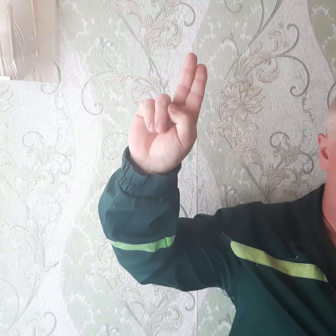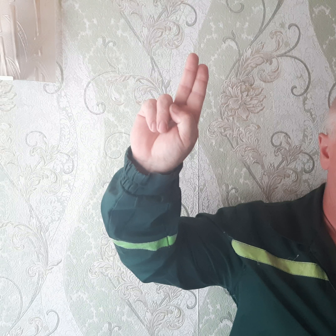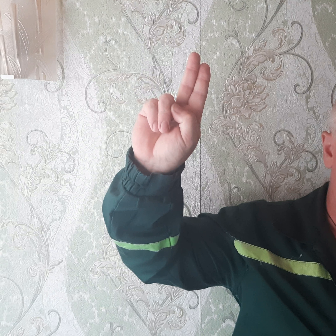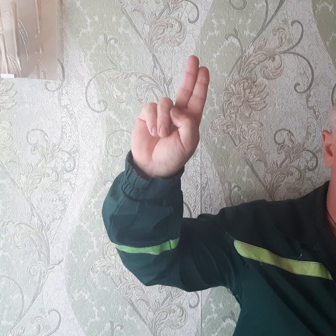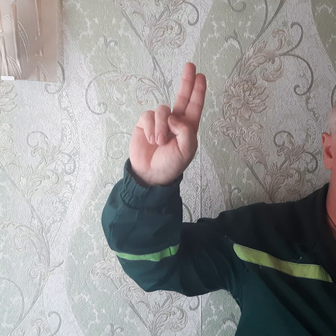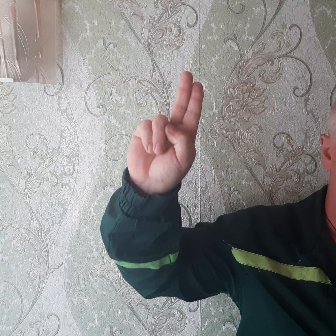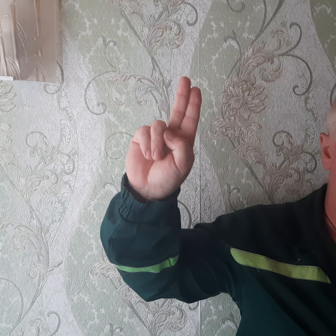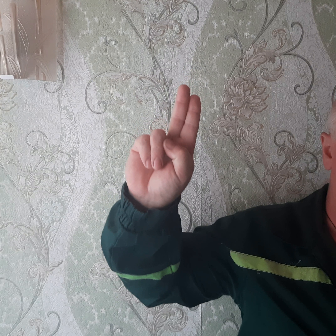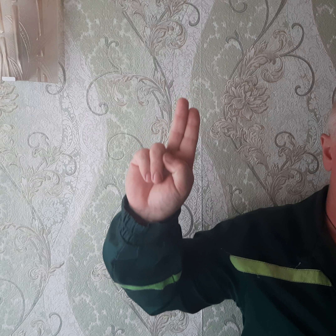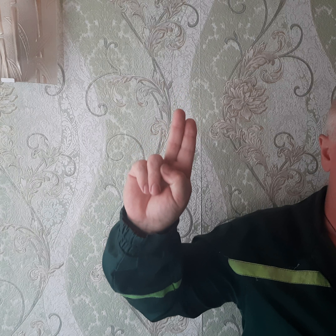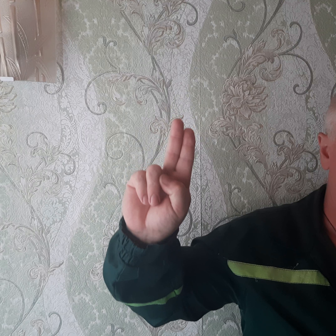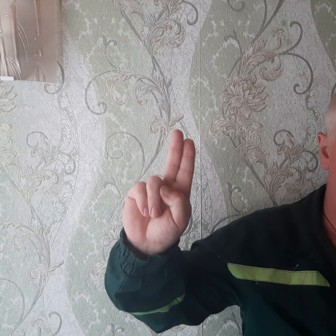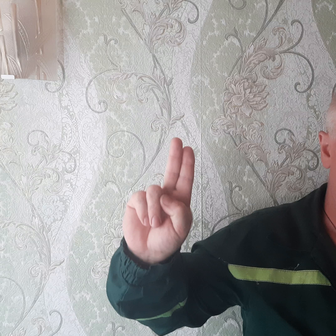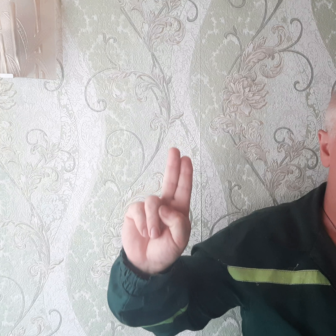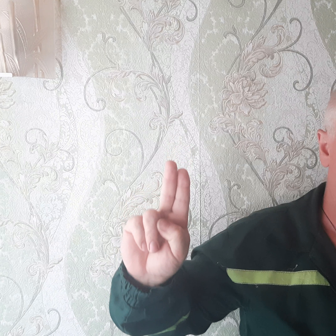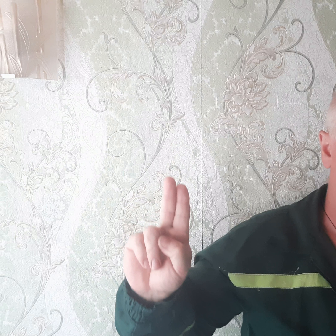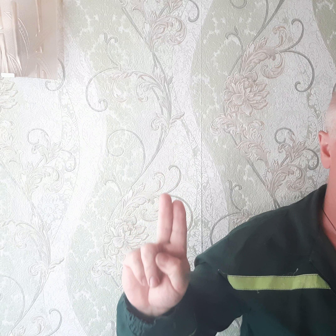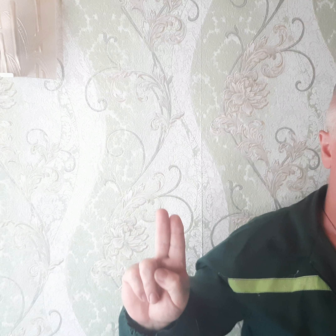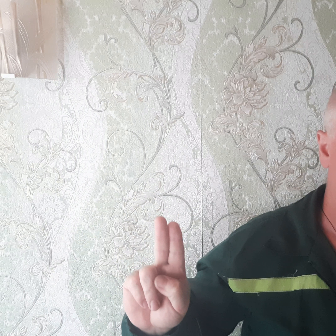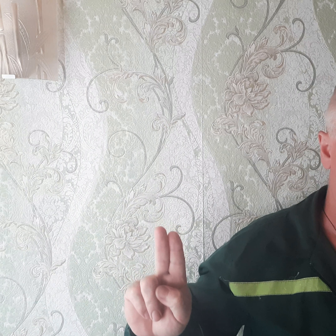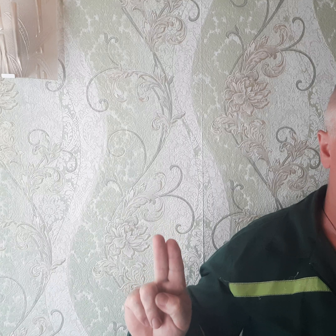Ц